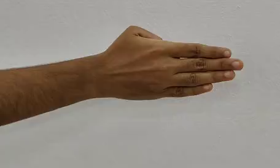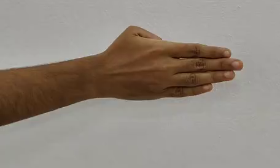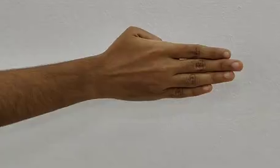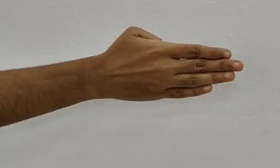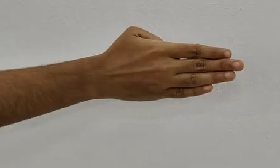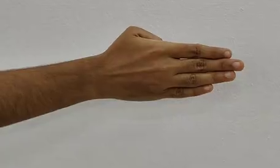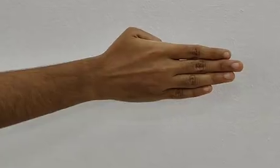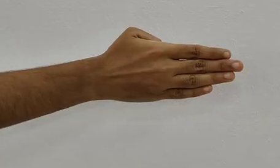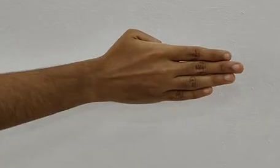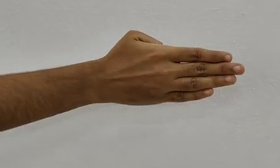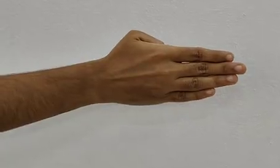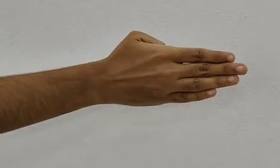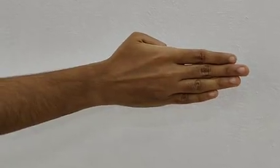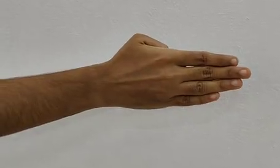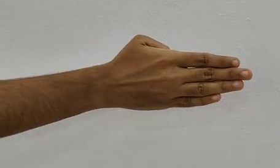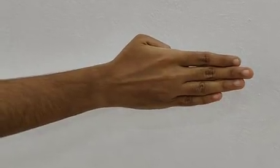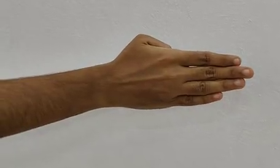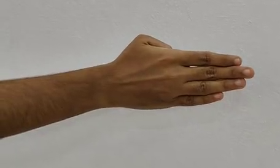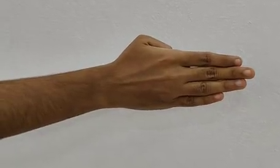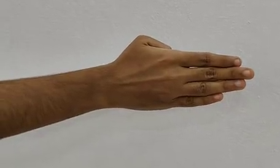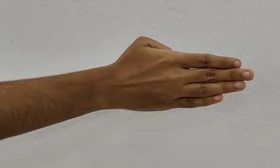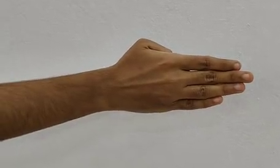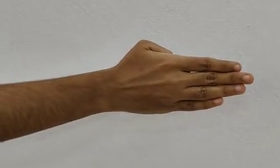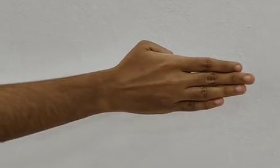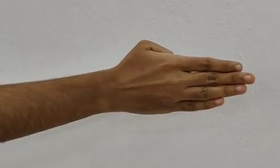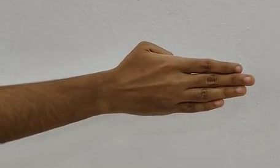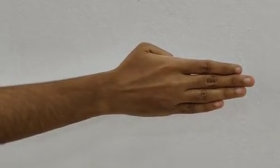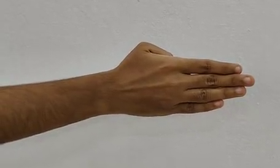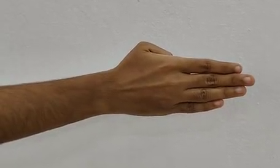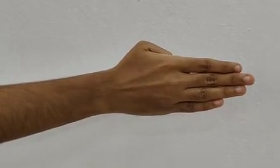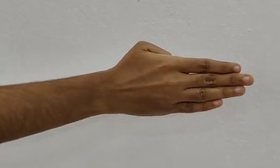അ